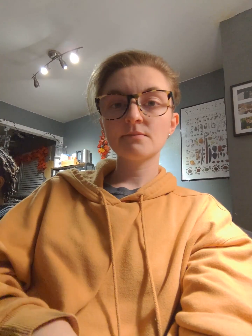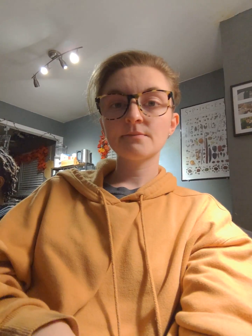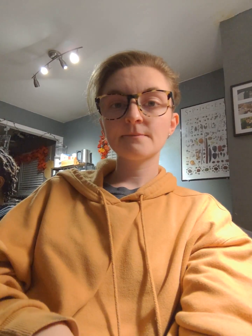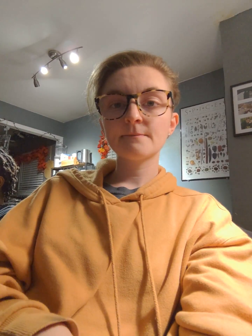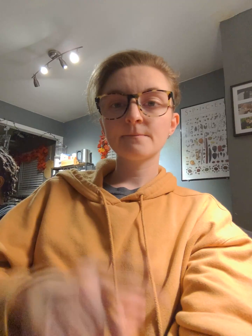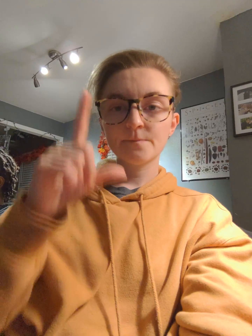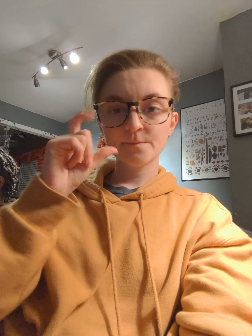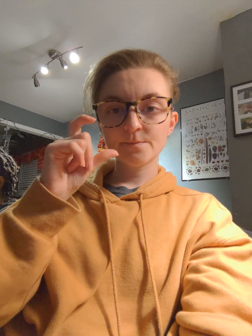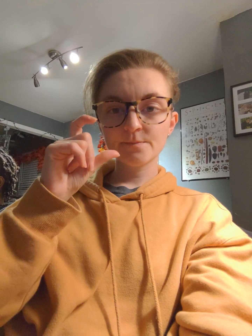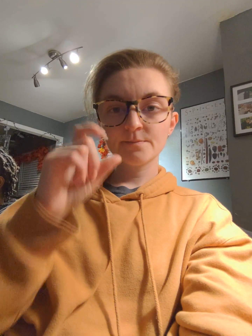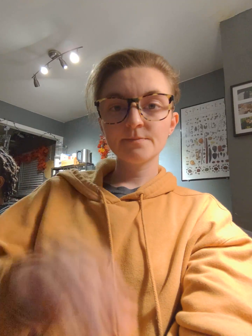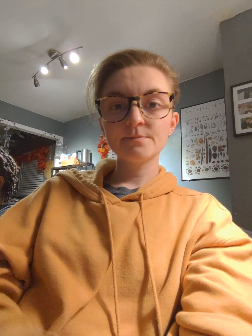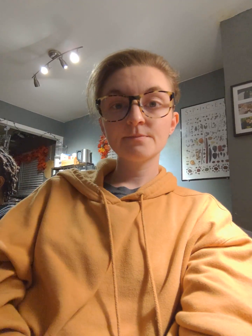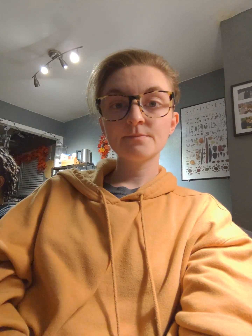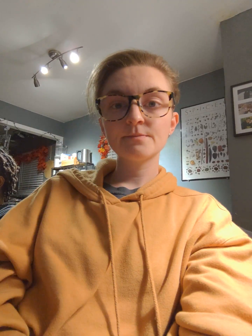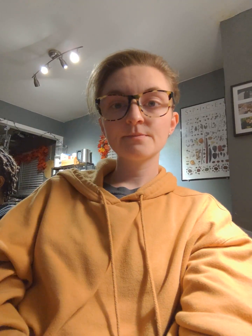camera